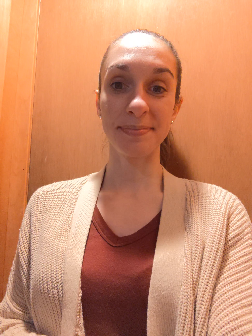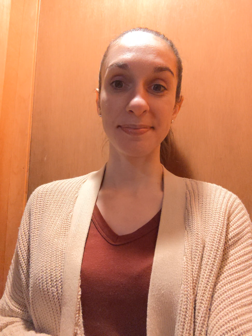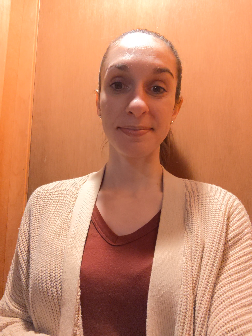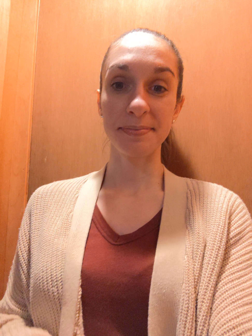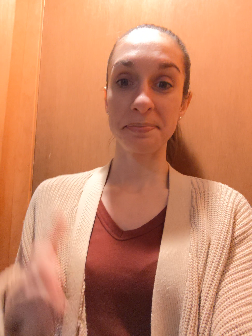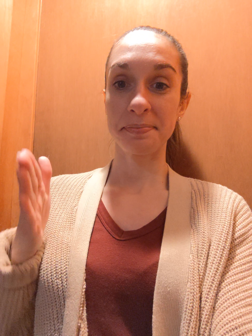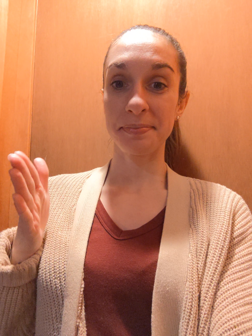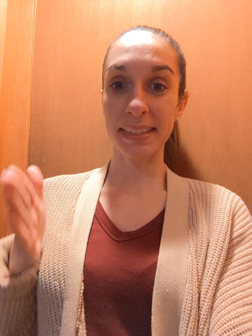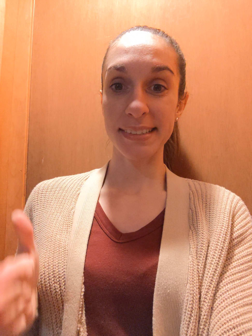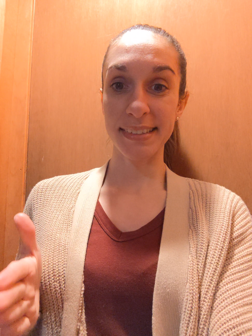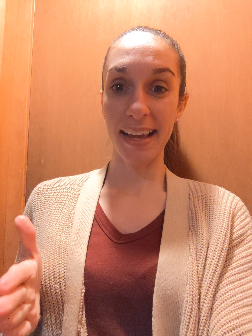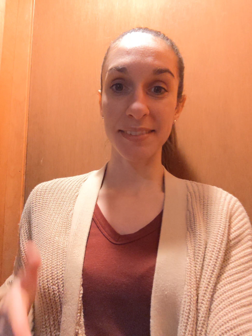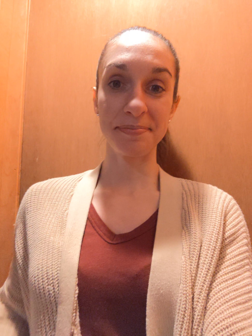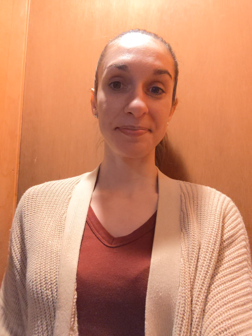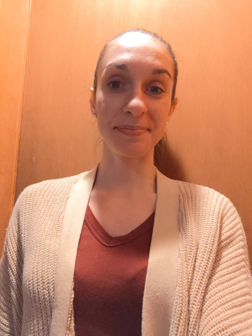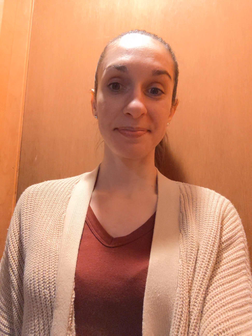beside